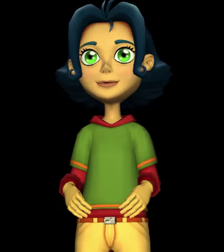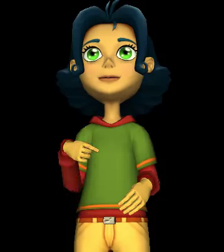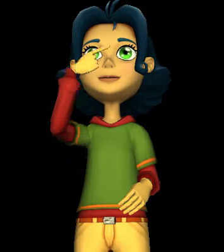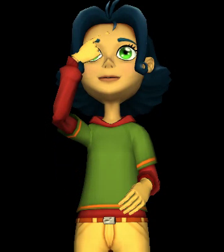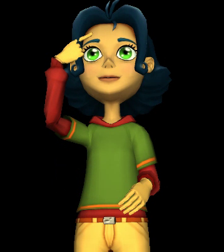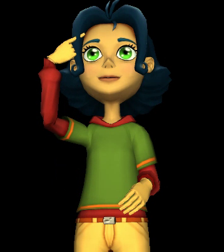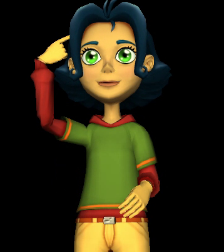ذكي